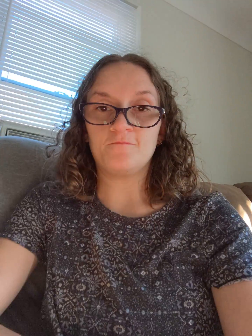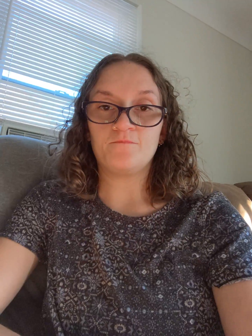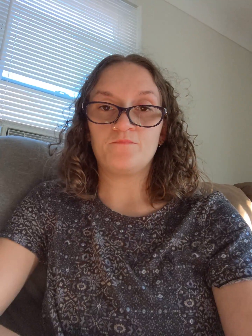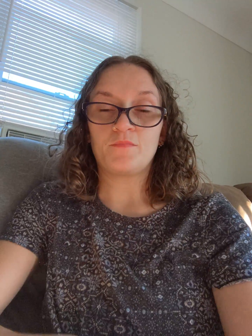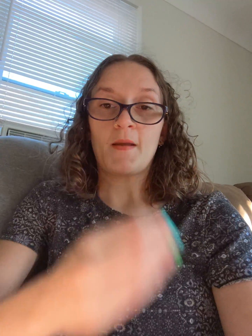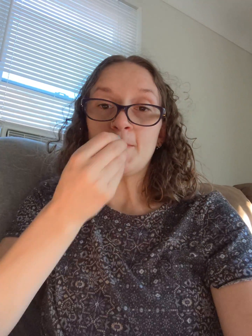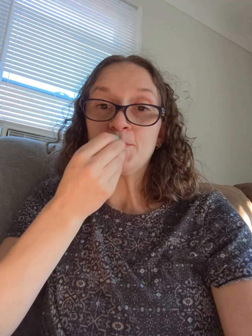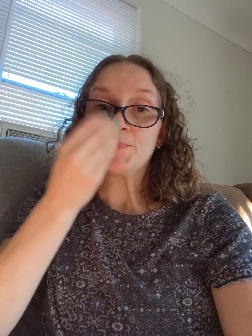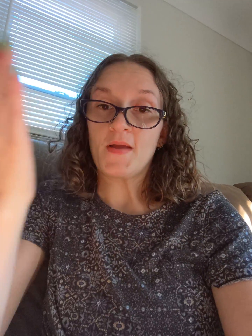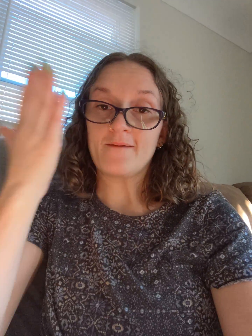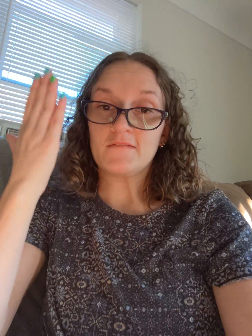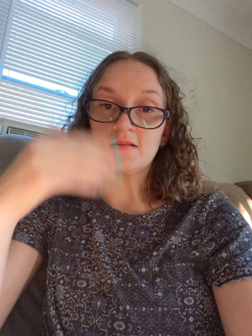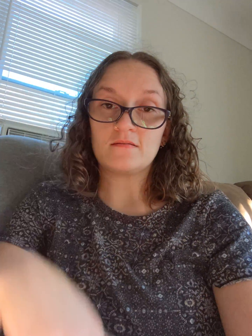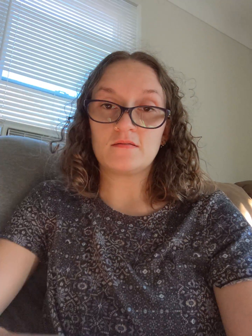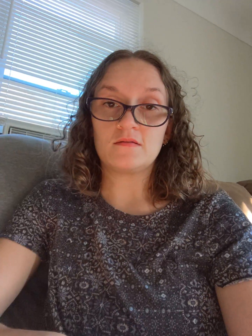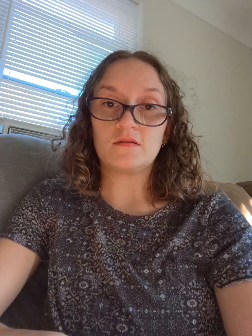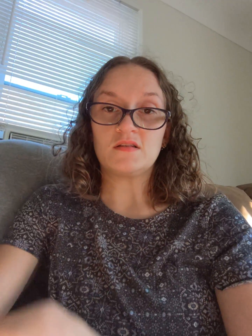breakfast